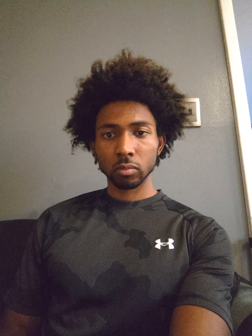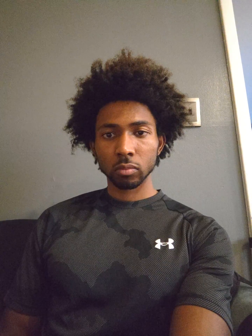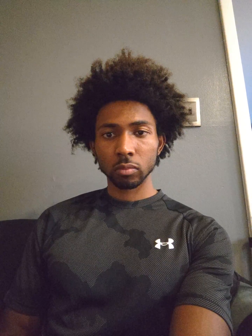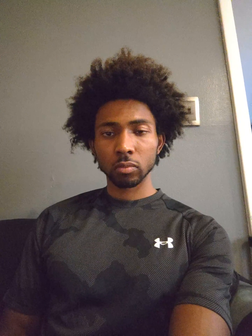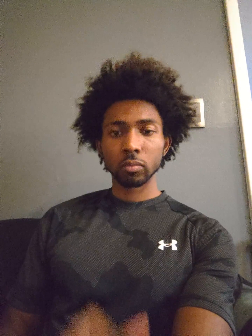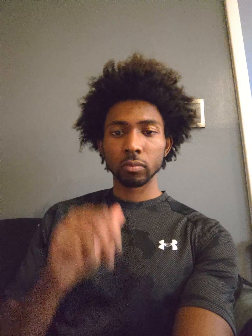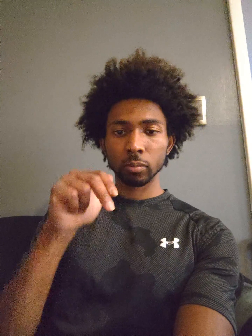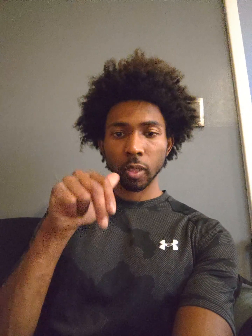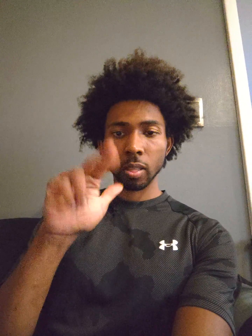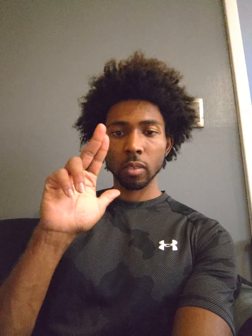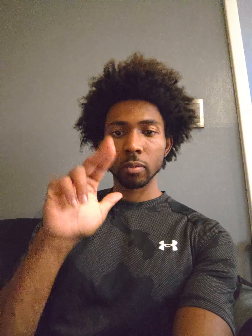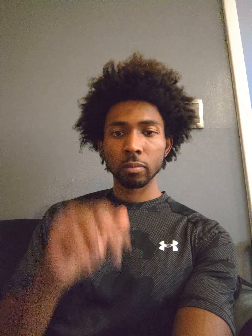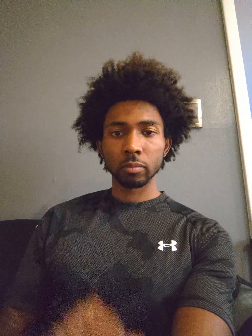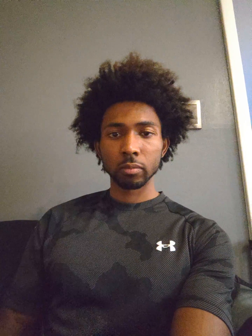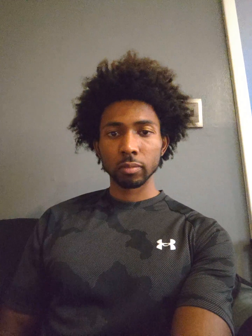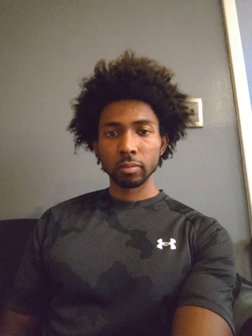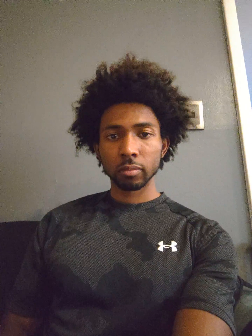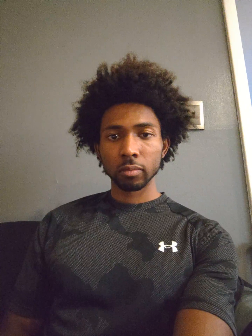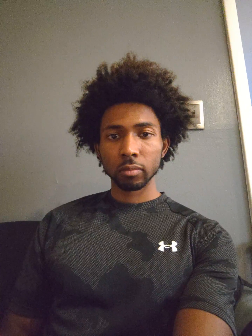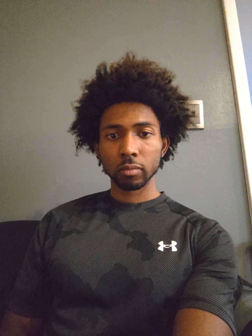lick